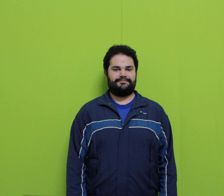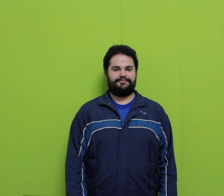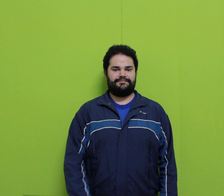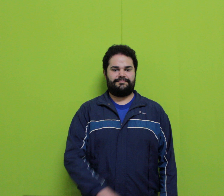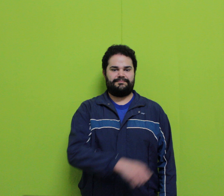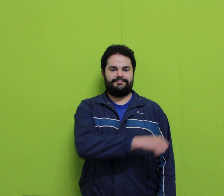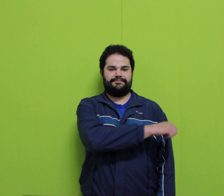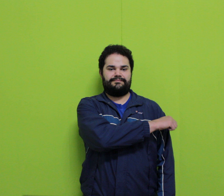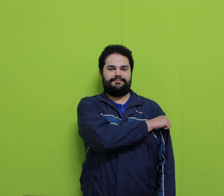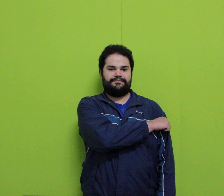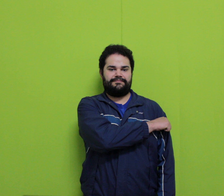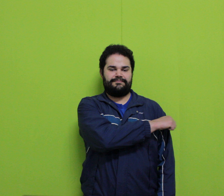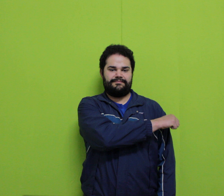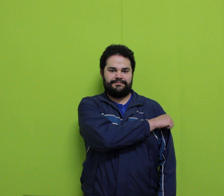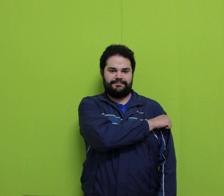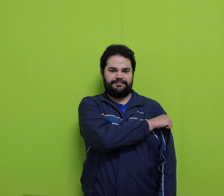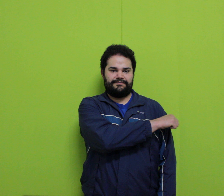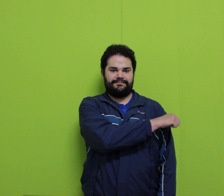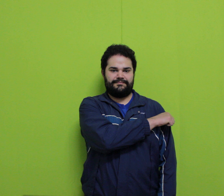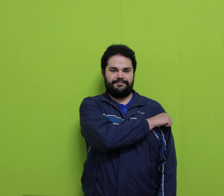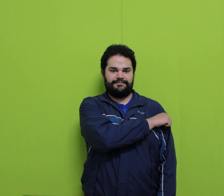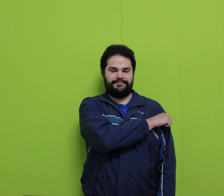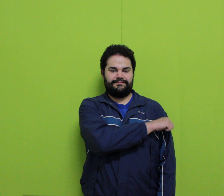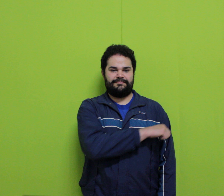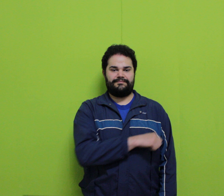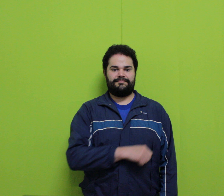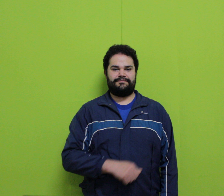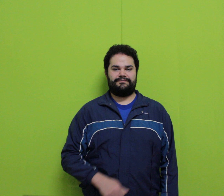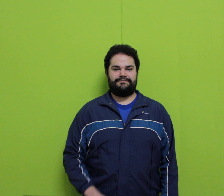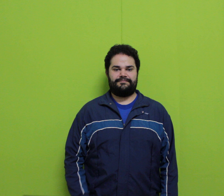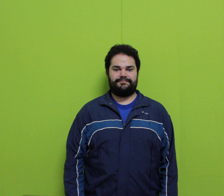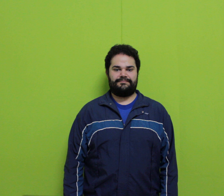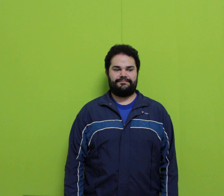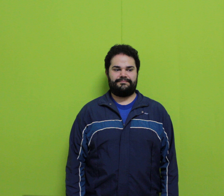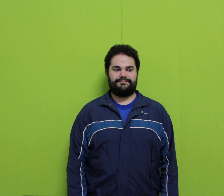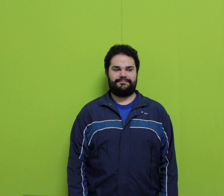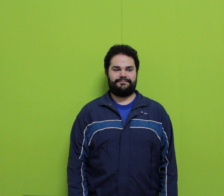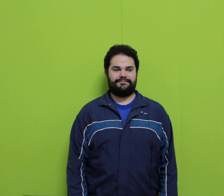aluno